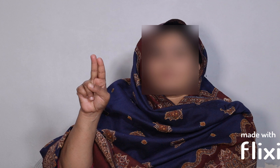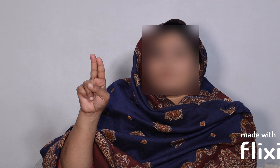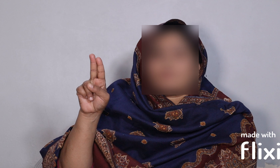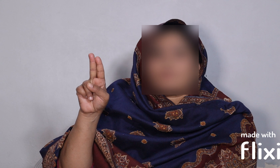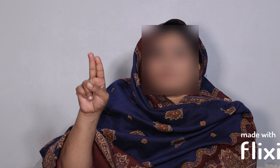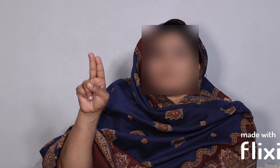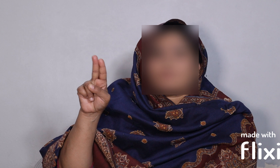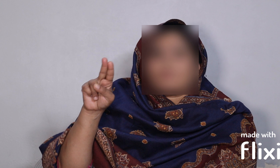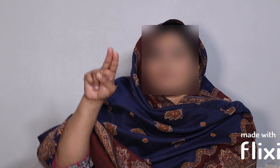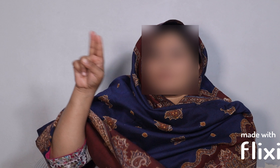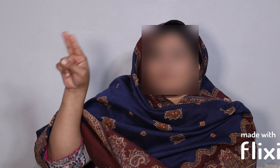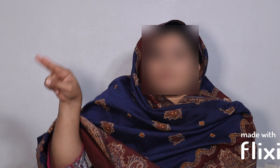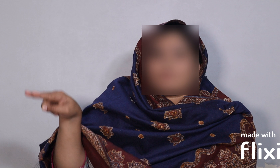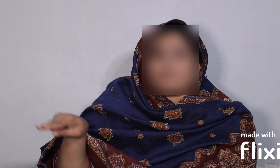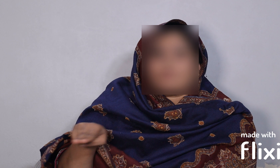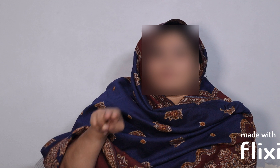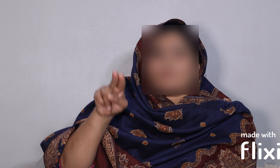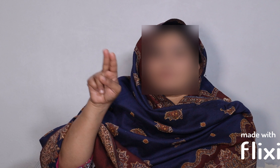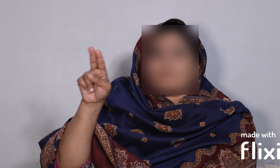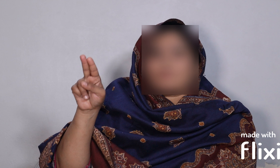ہ